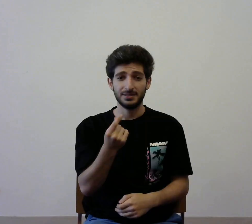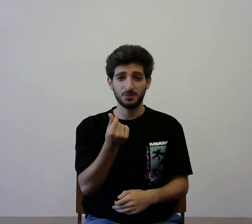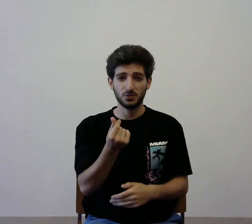pul